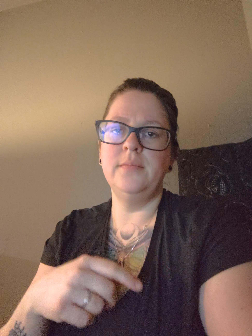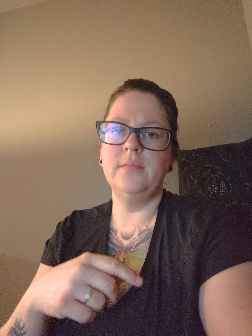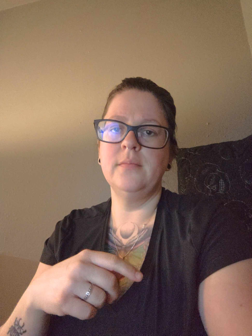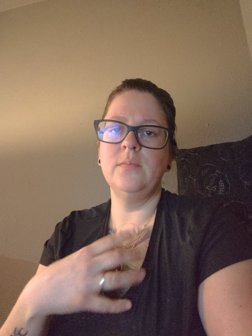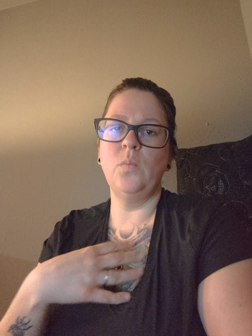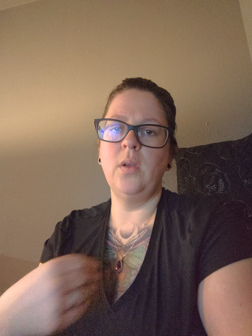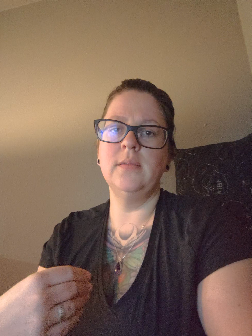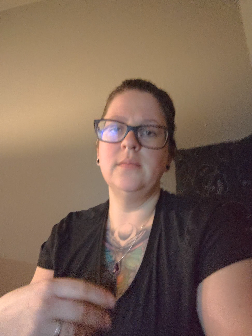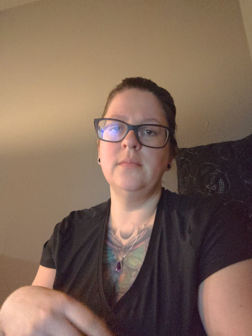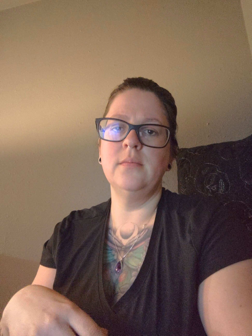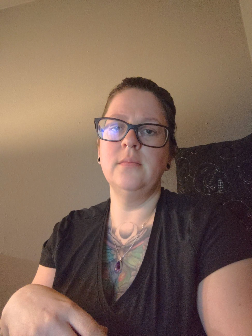white